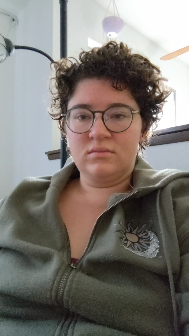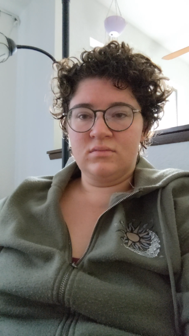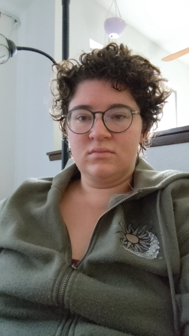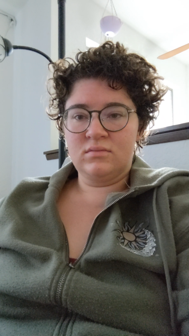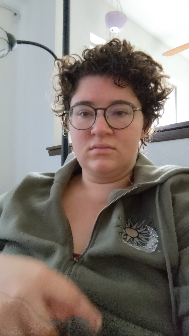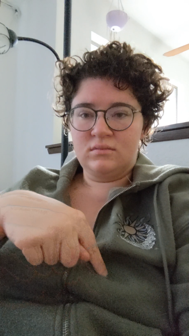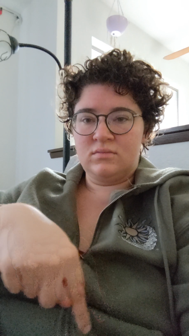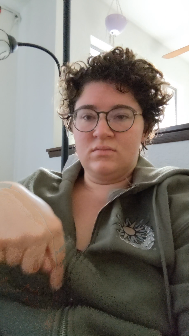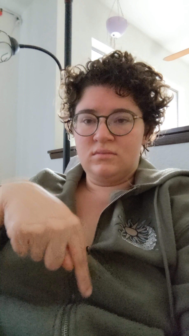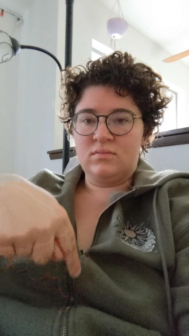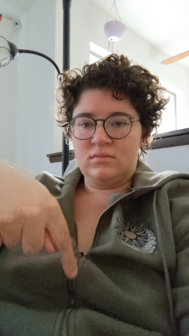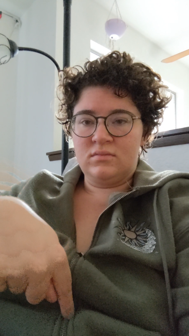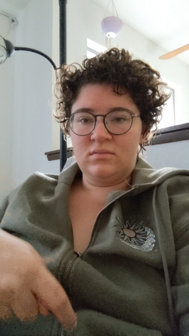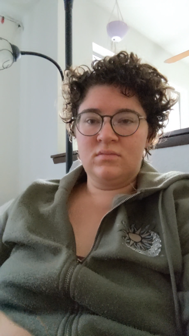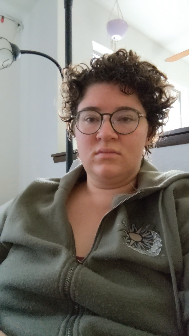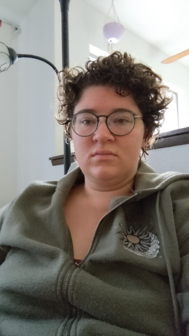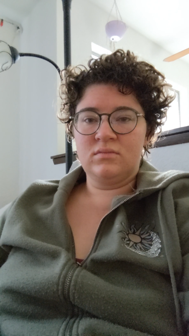belly button